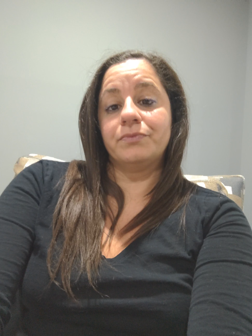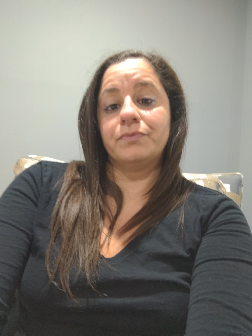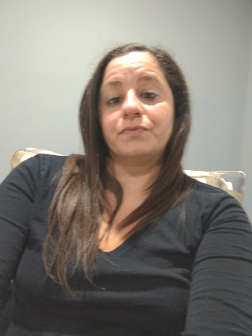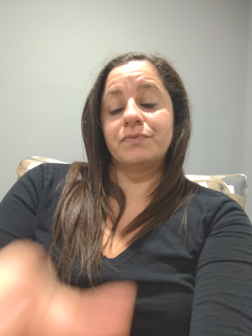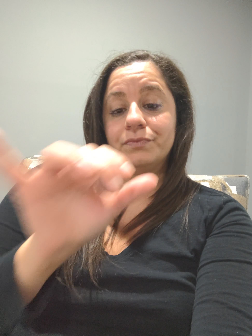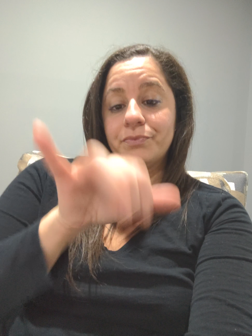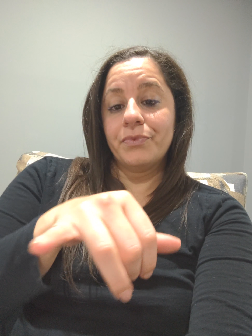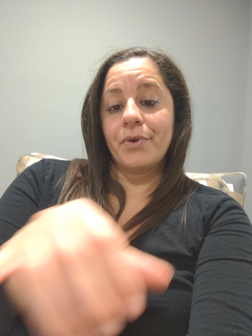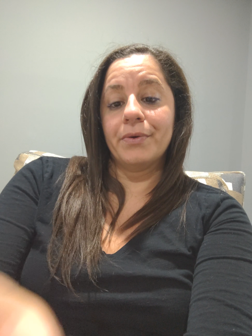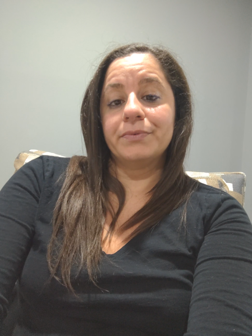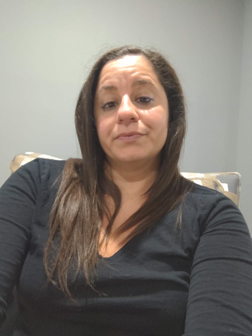that